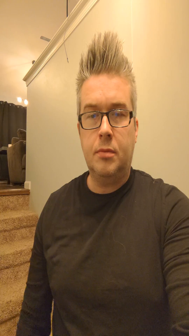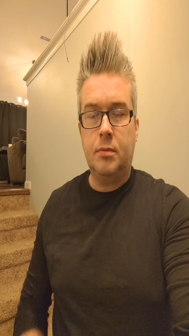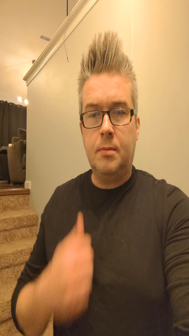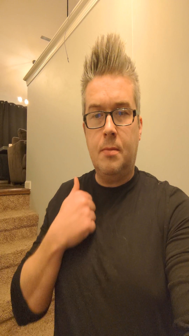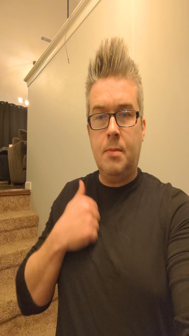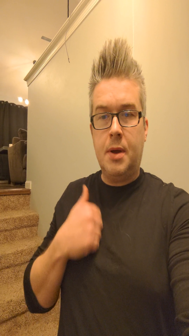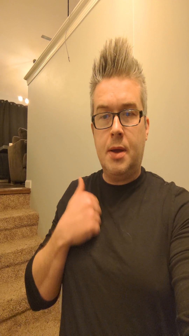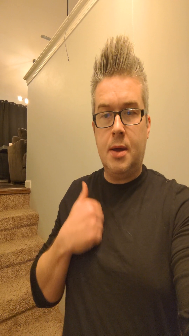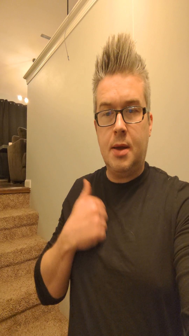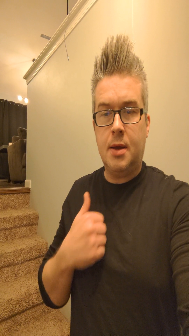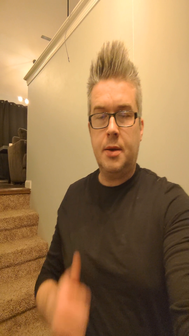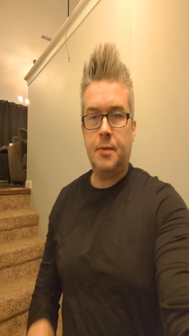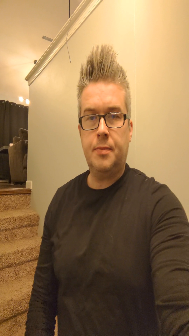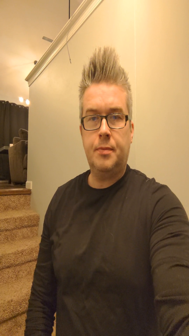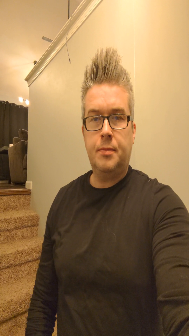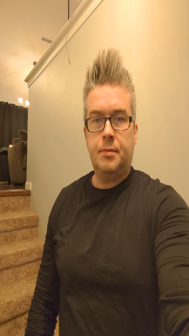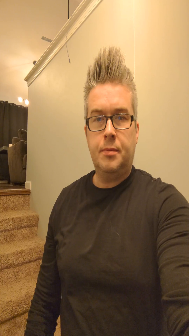bath